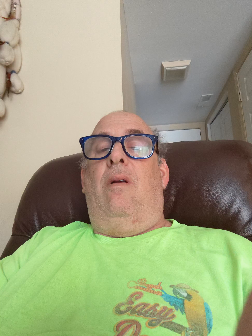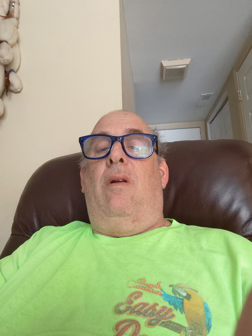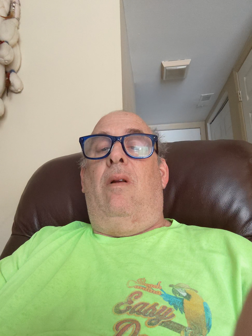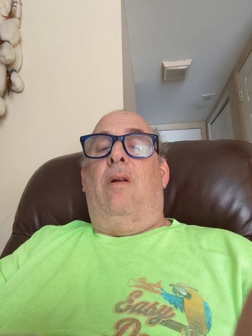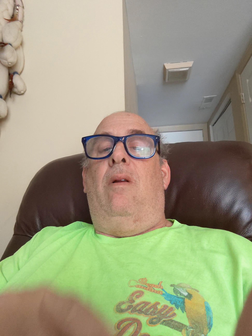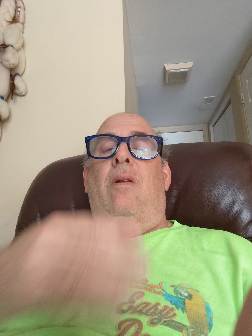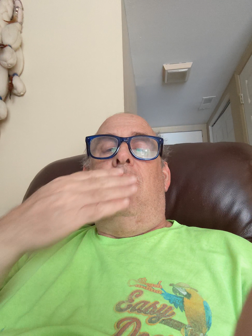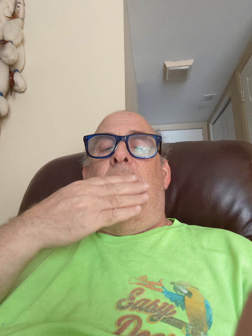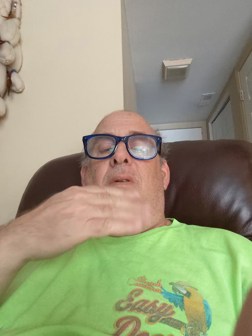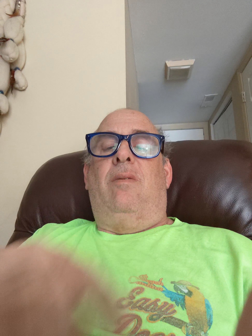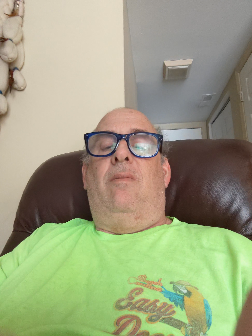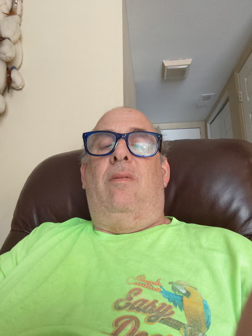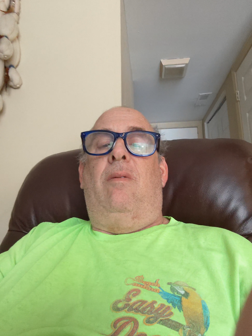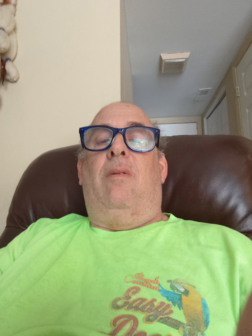napkin